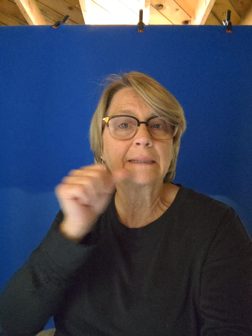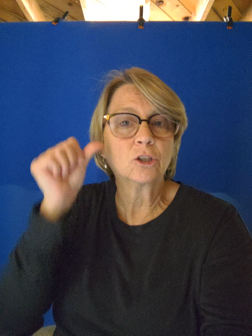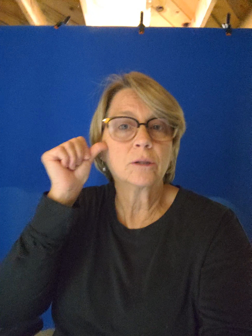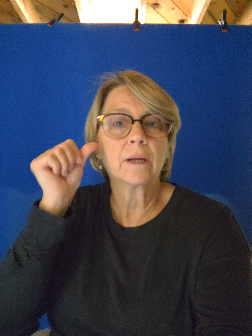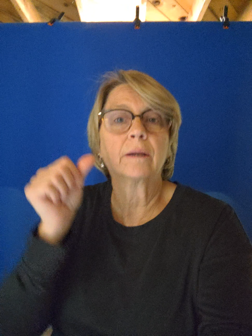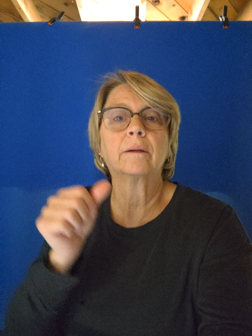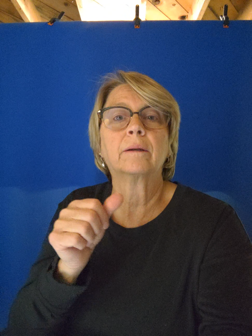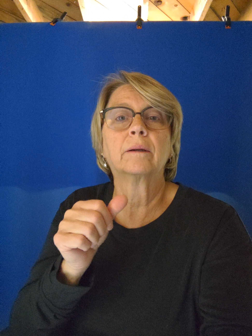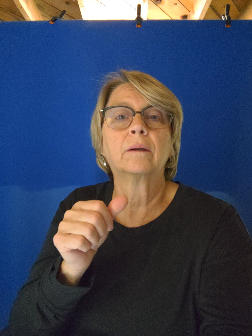yesterday